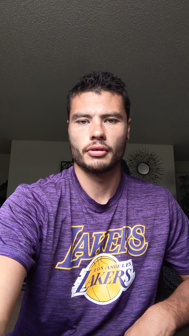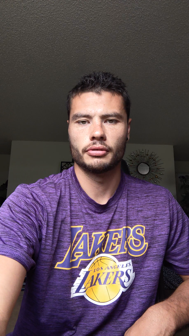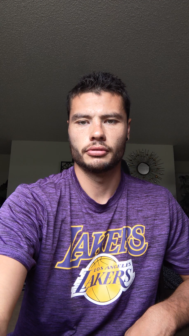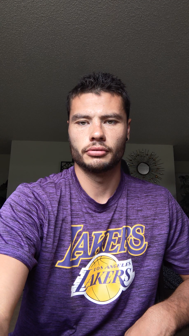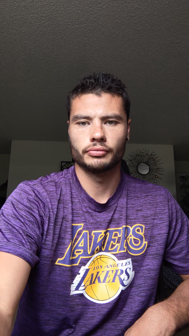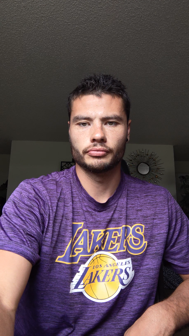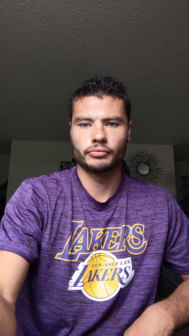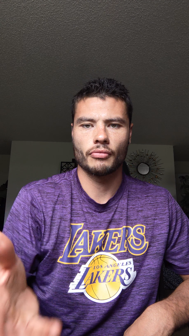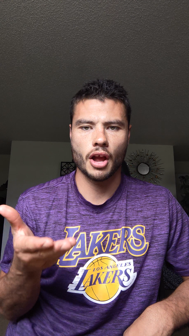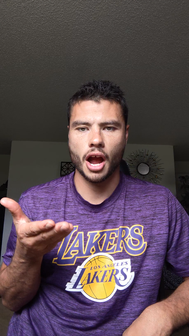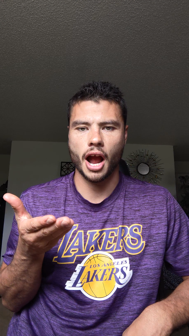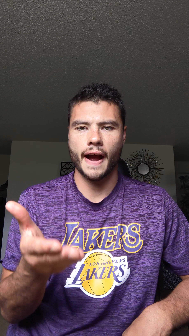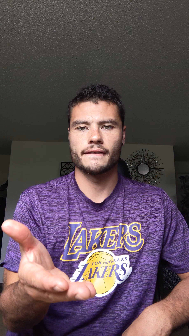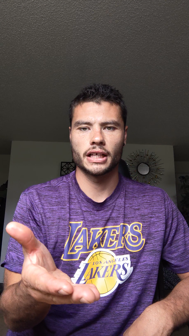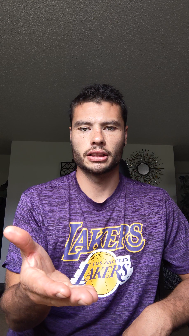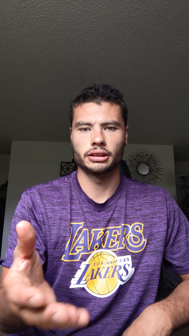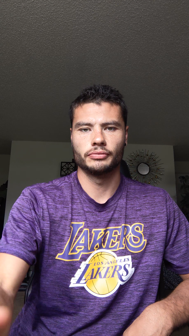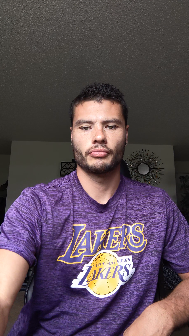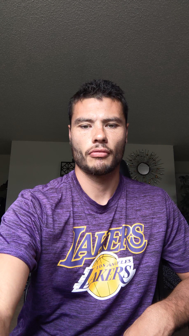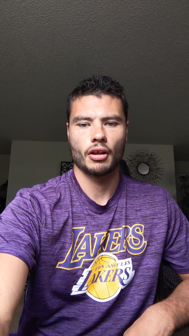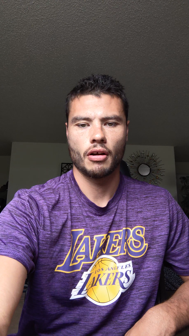oven